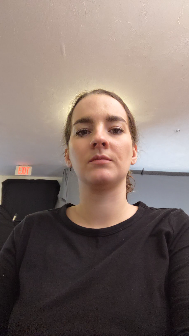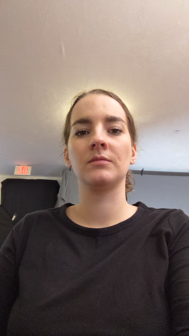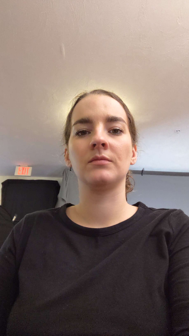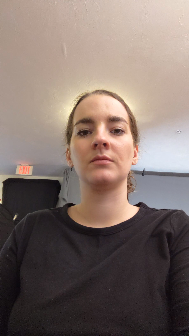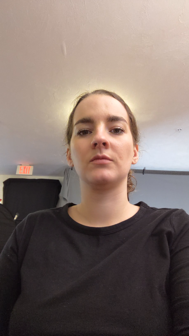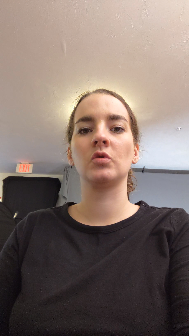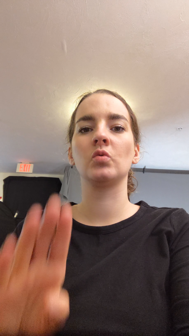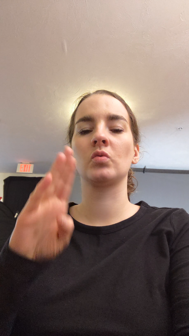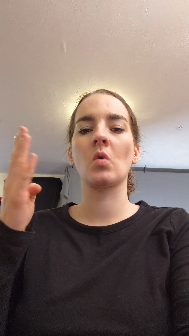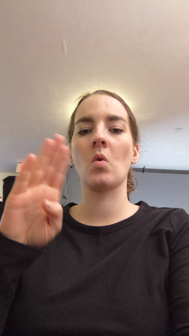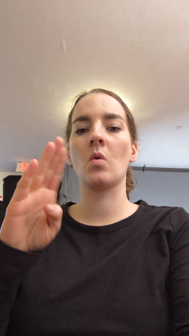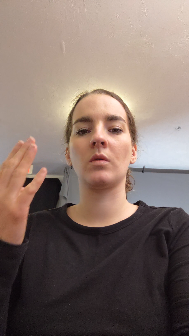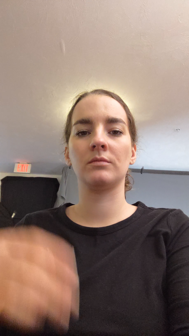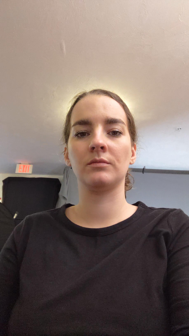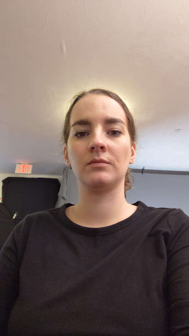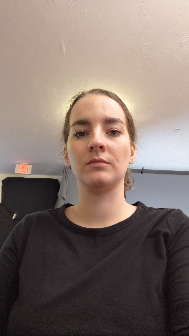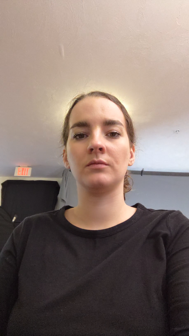door